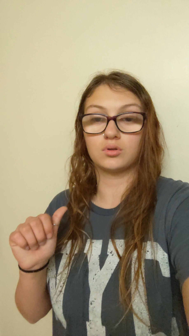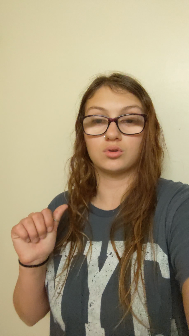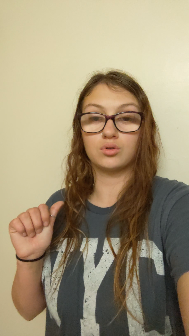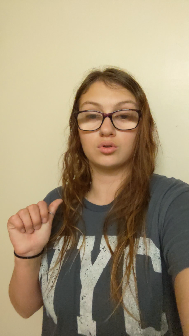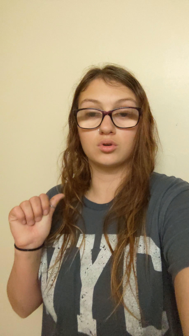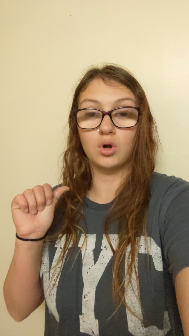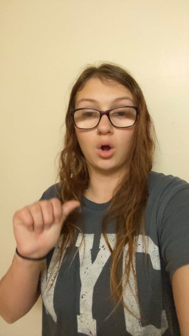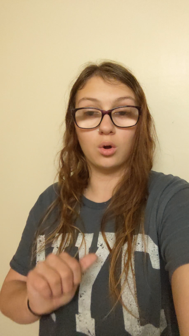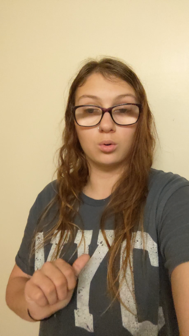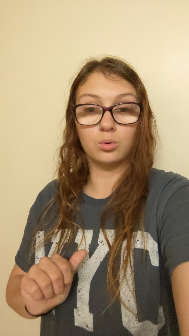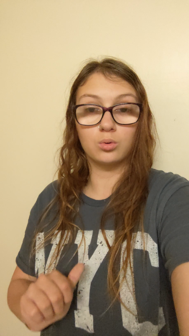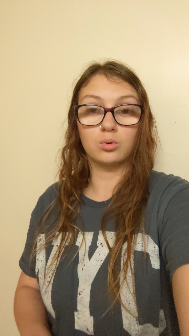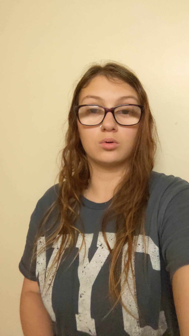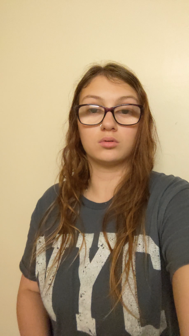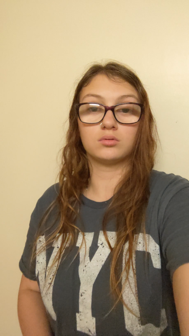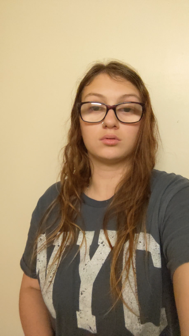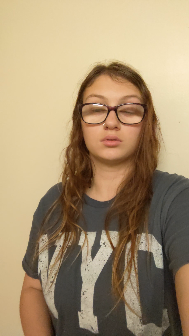coats